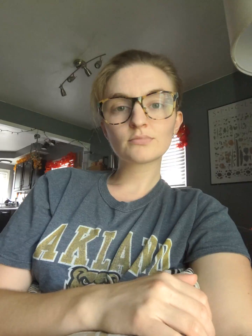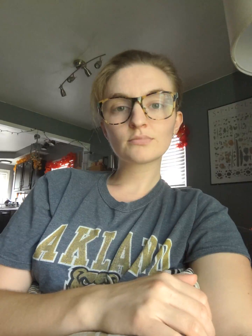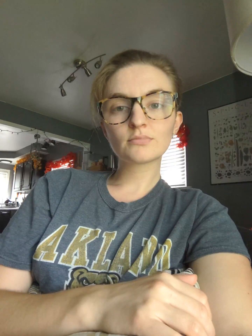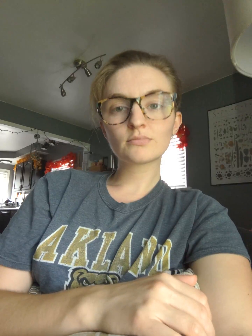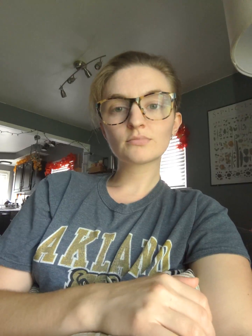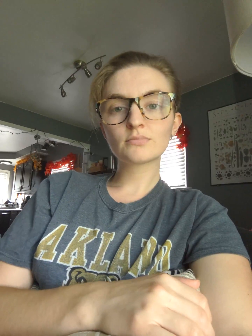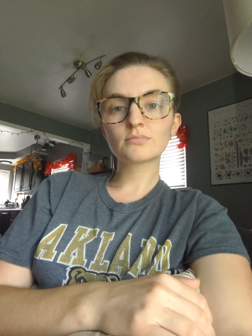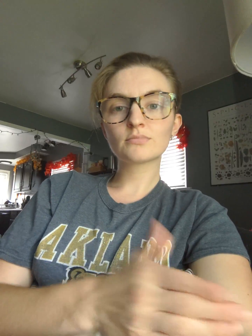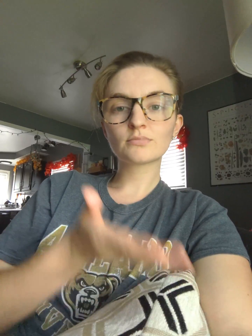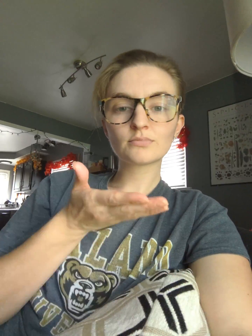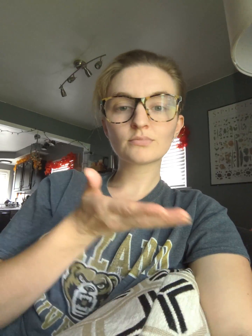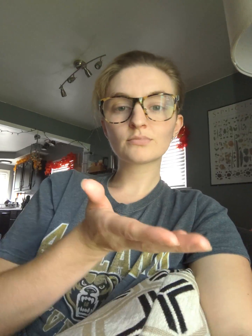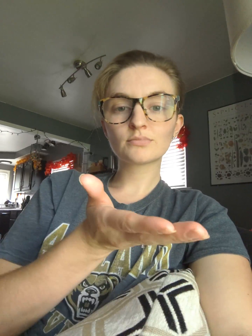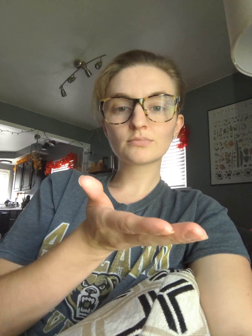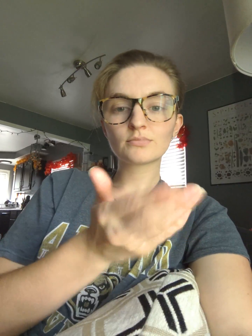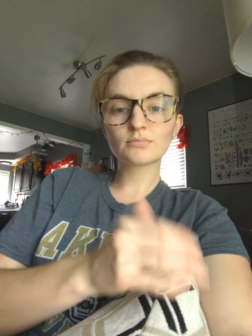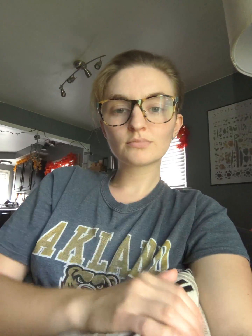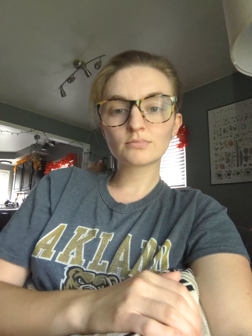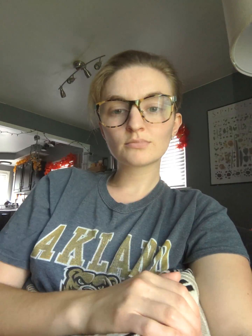oven